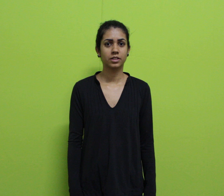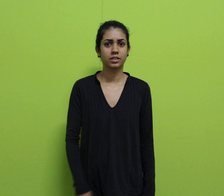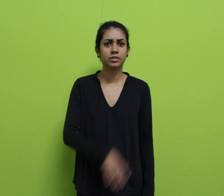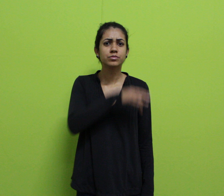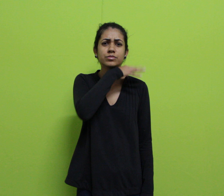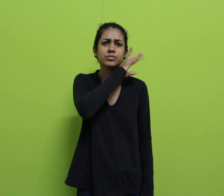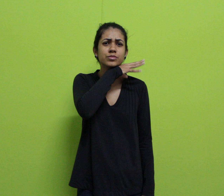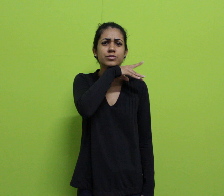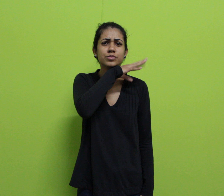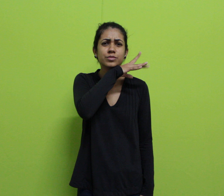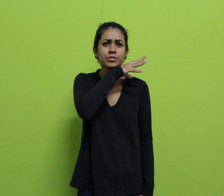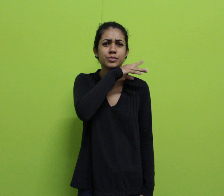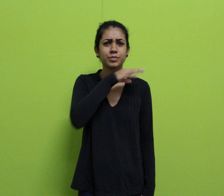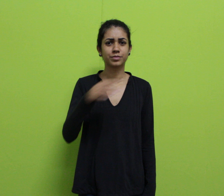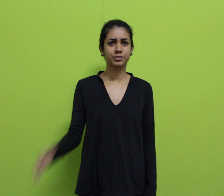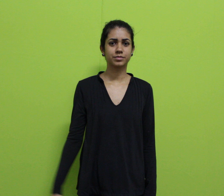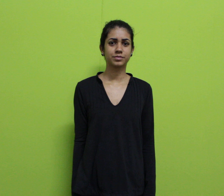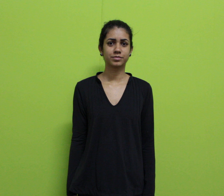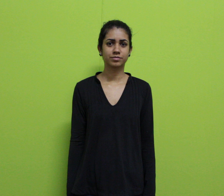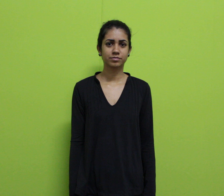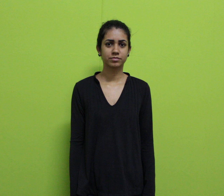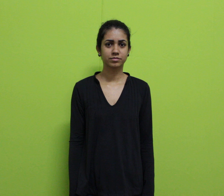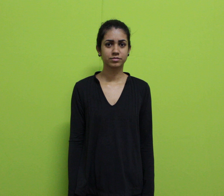ruim